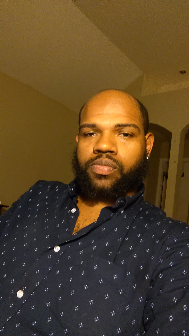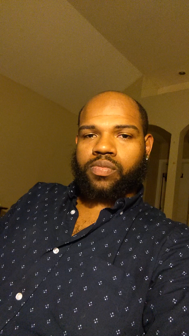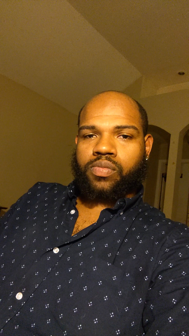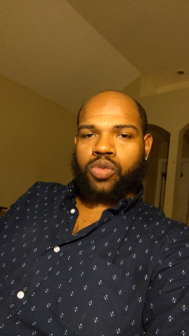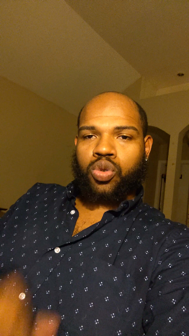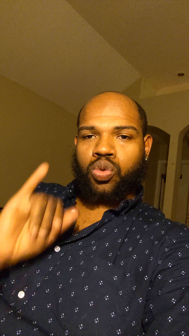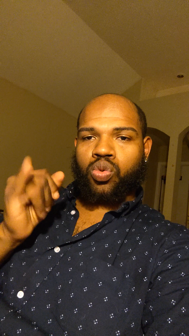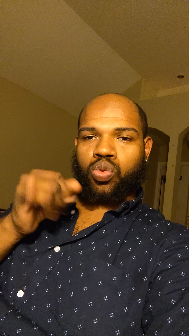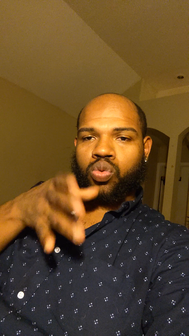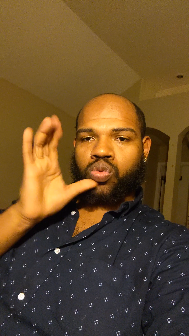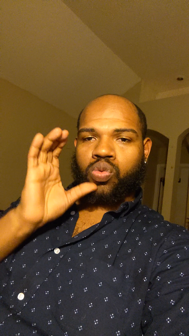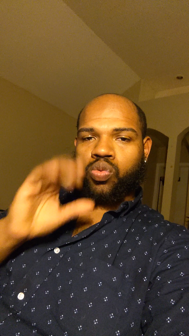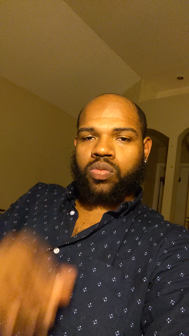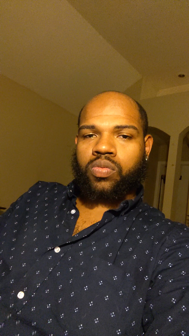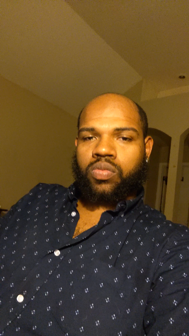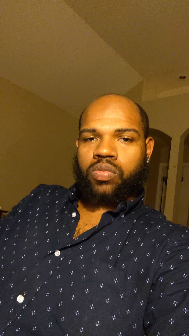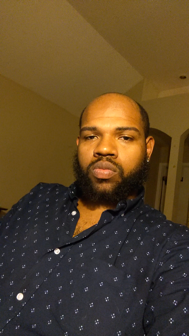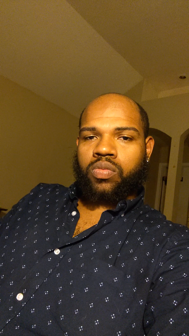juice